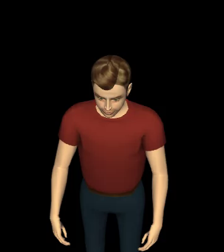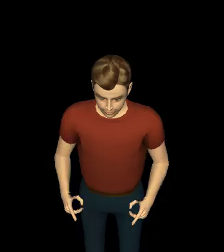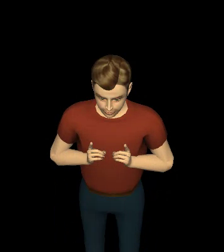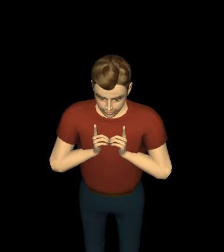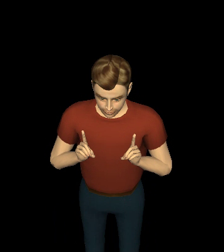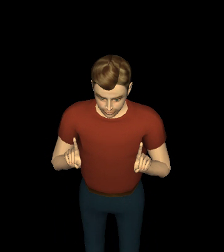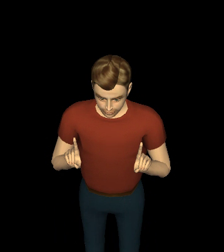ديمقراطية